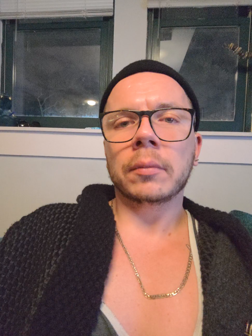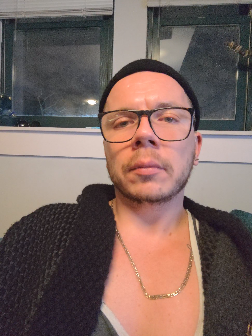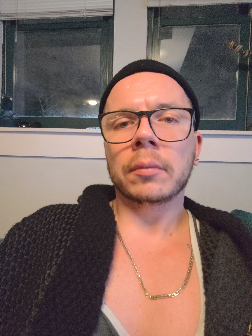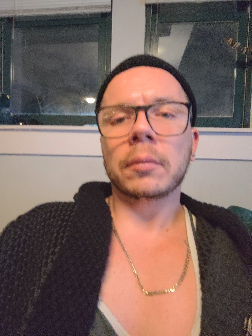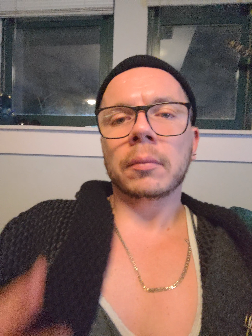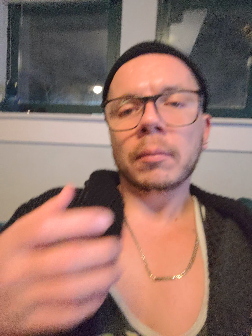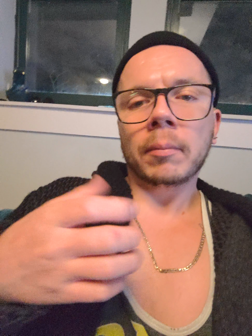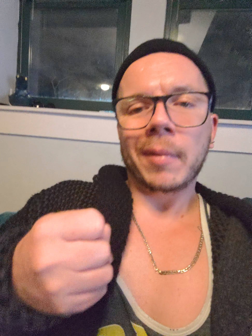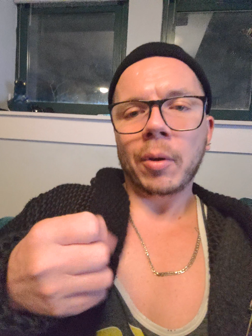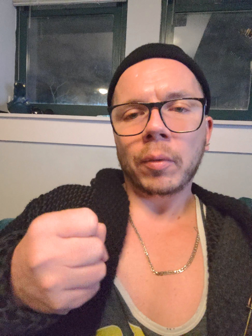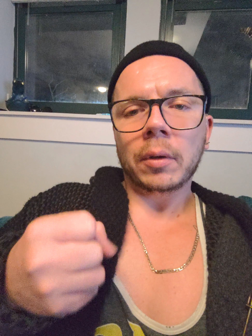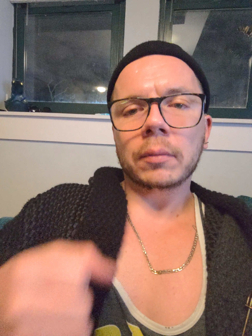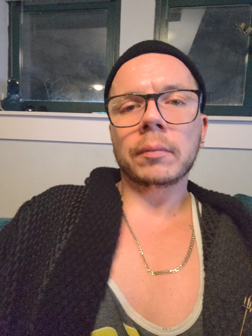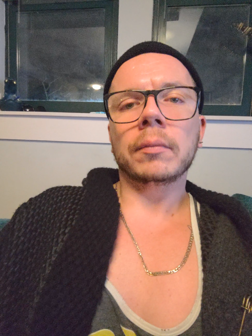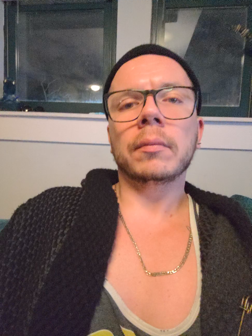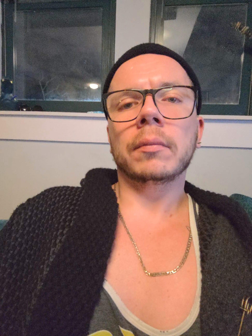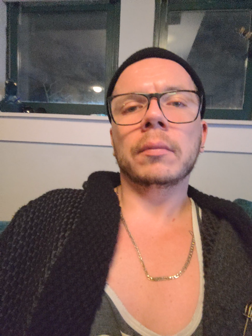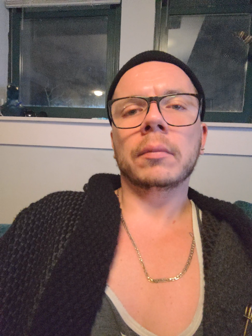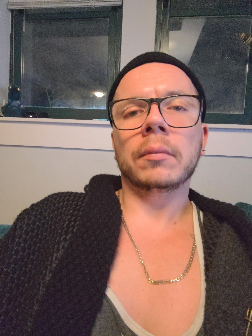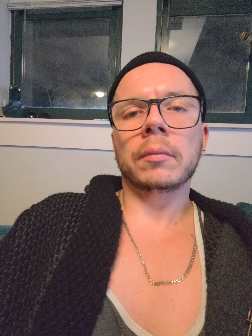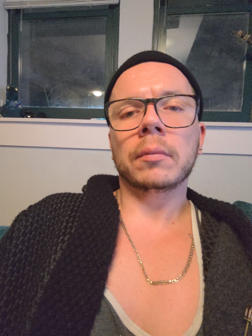milk